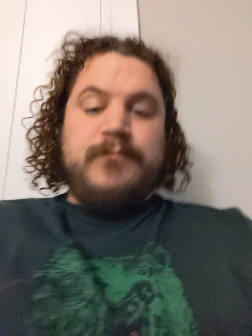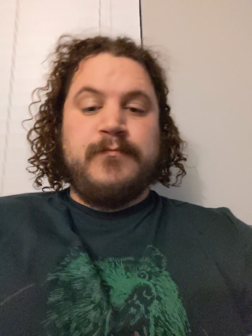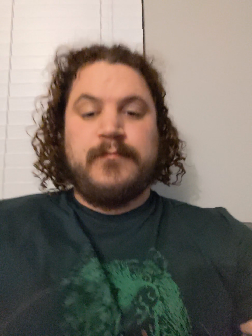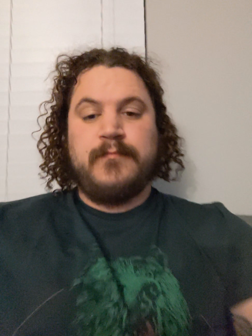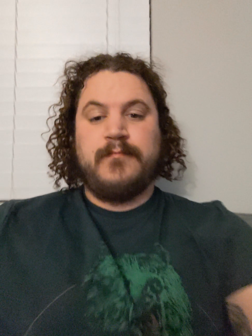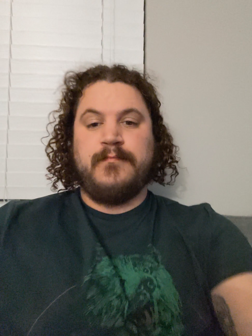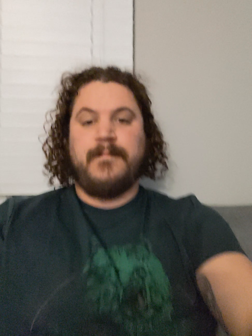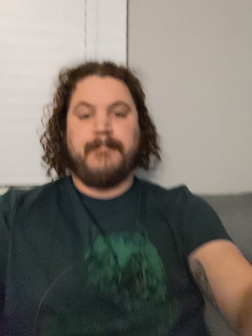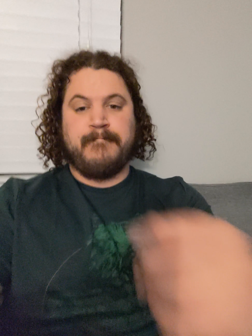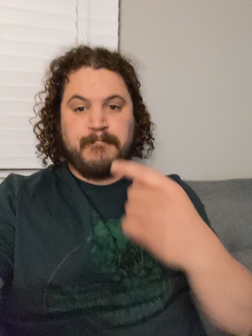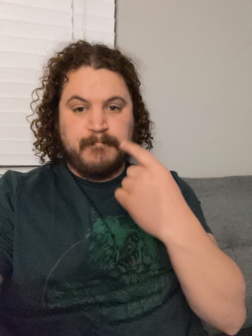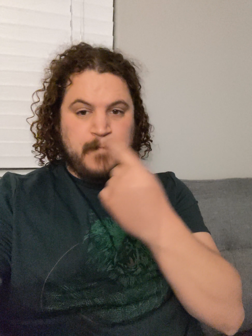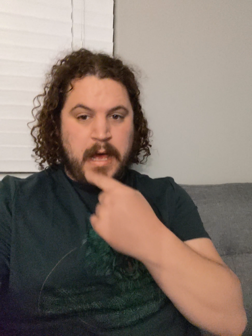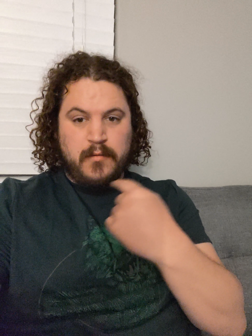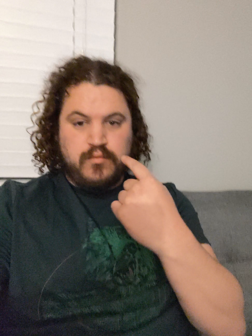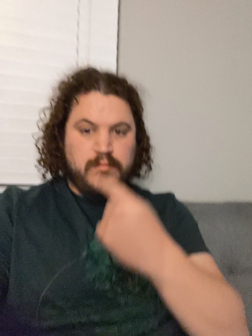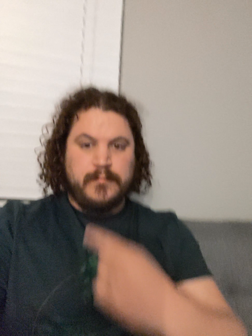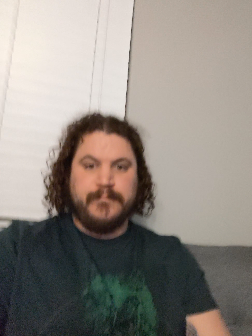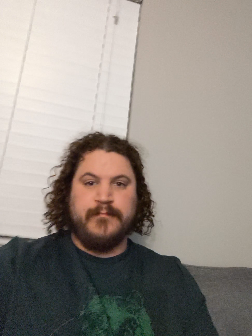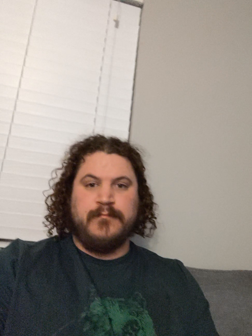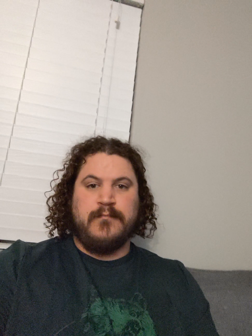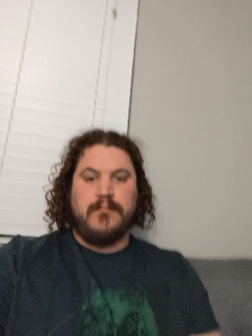mouth